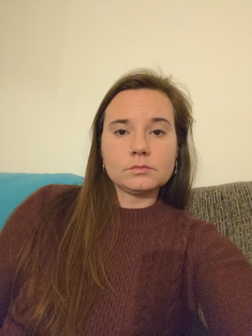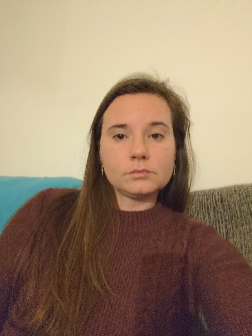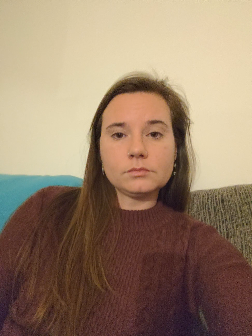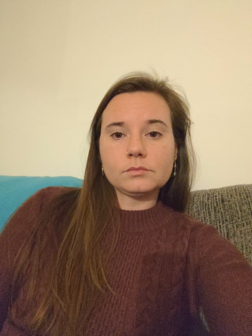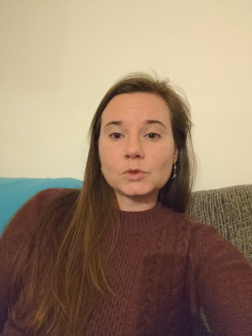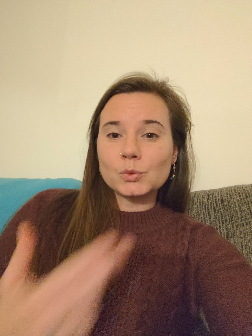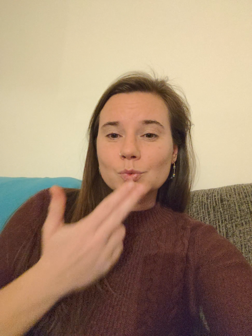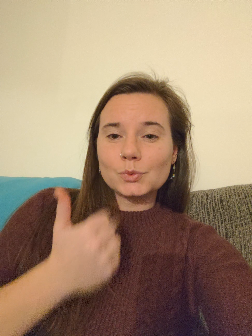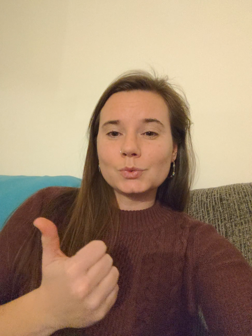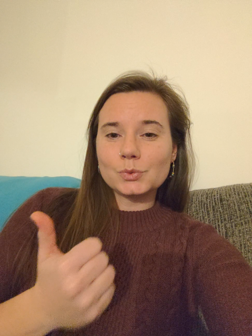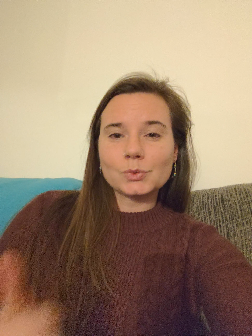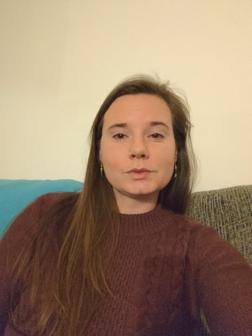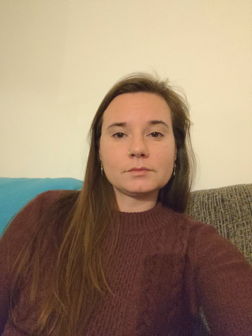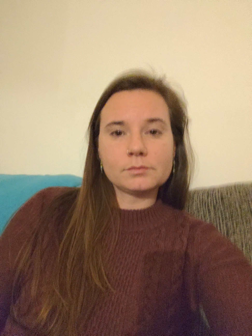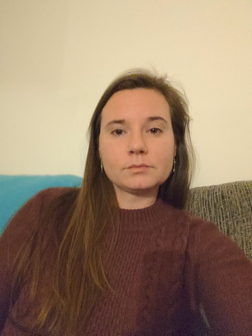cute